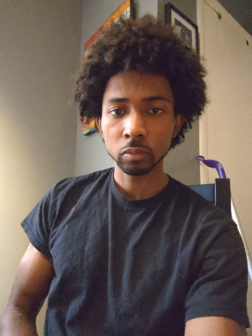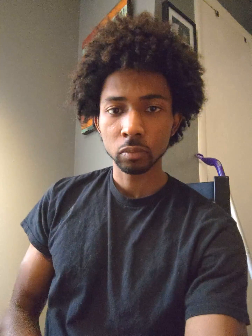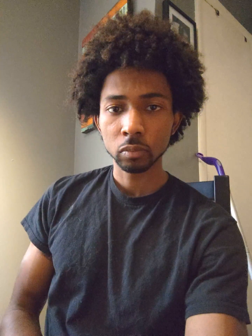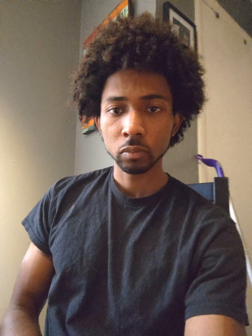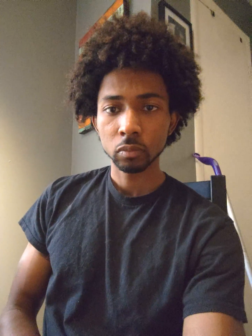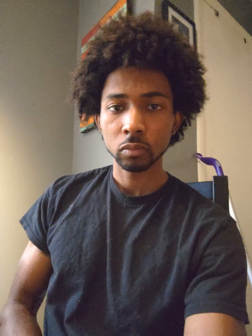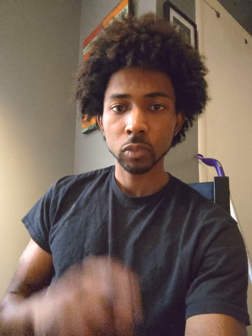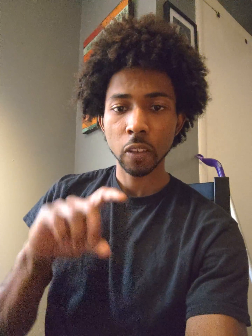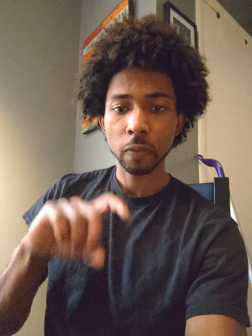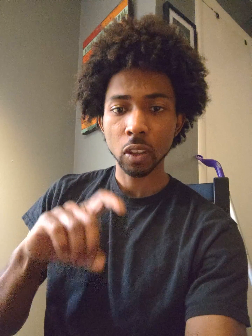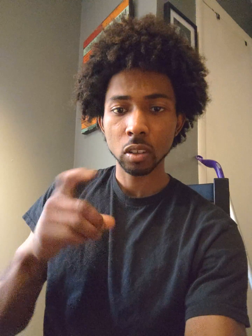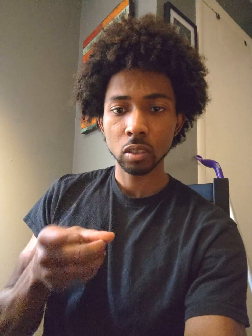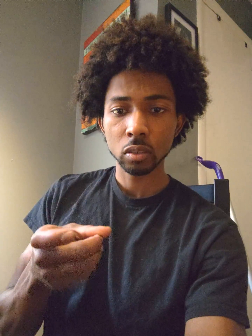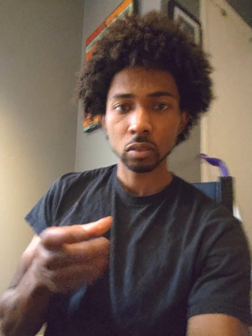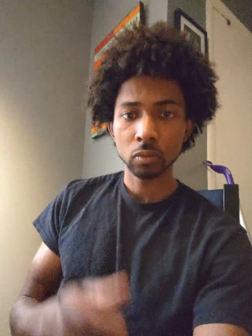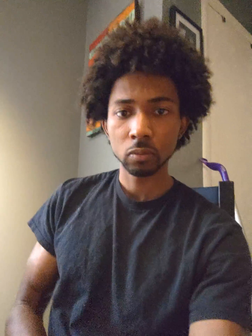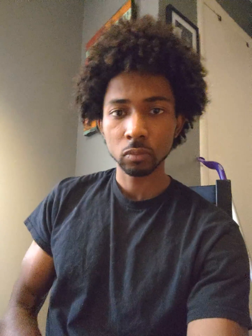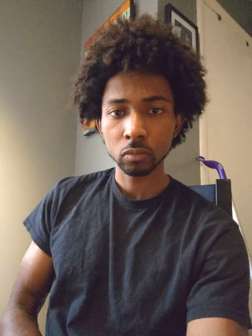friend